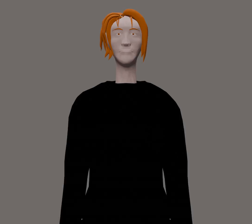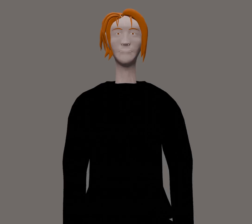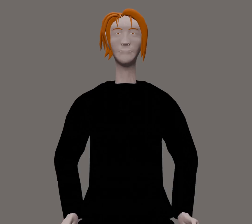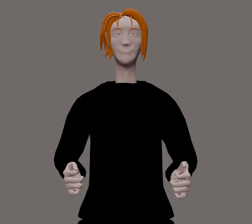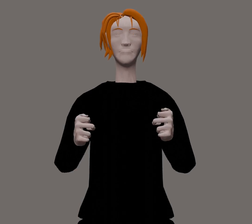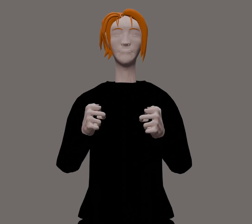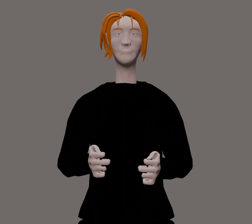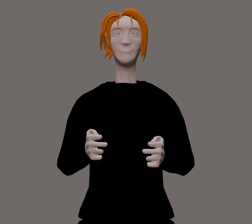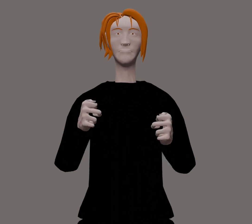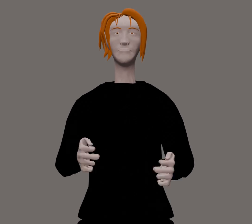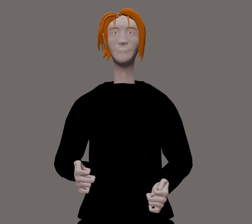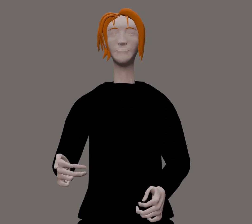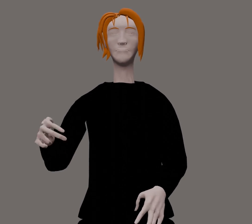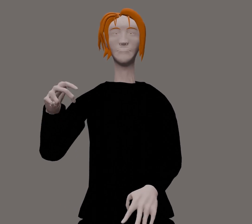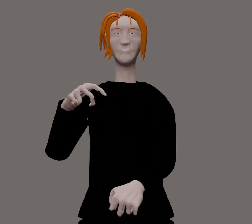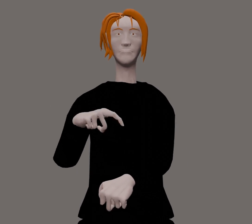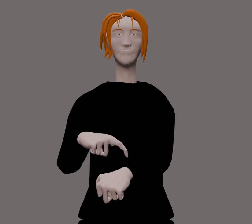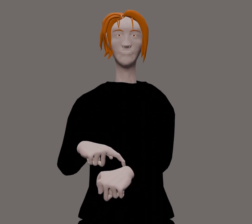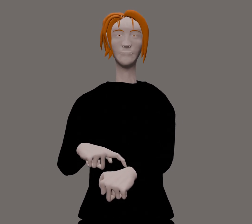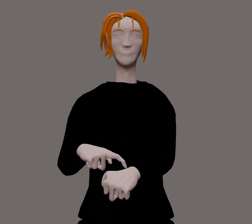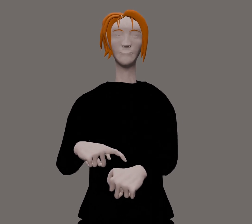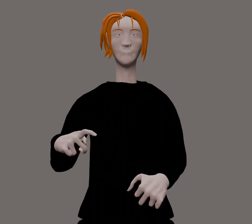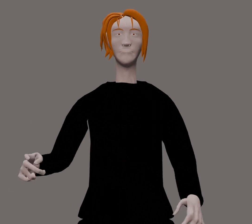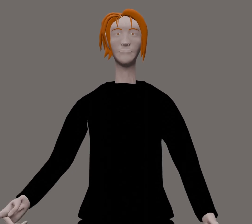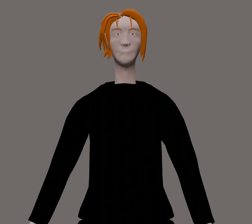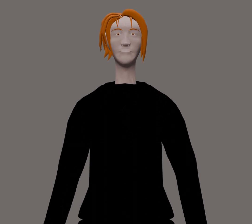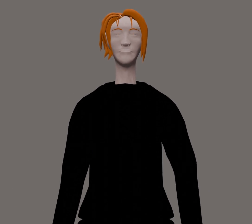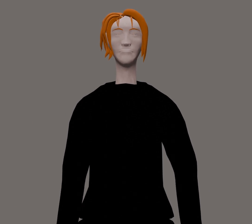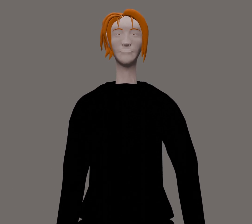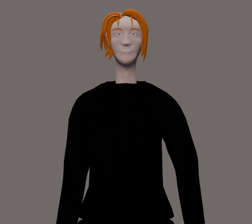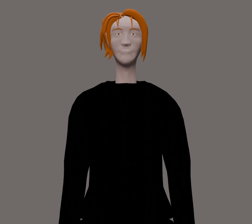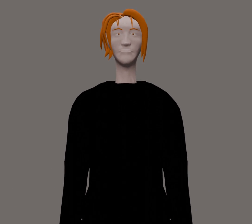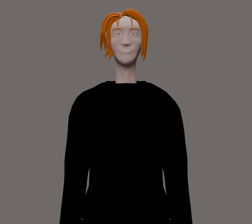Bathtime